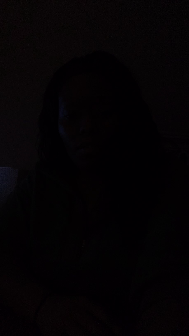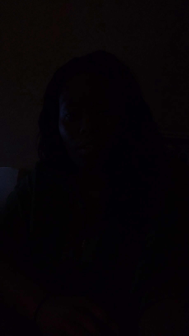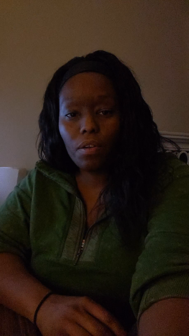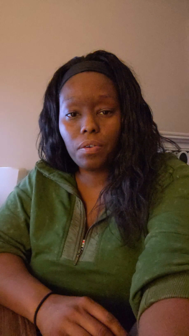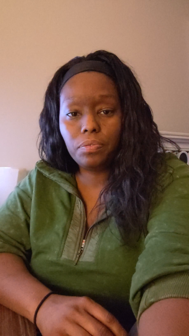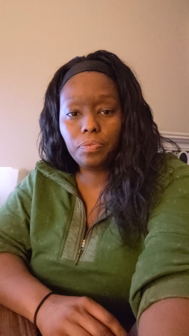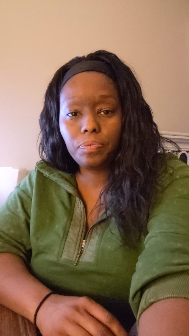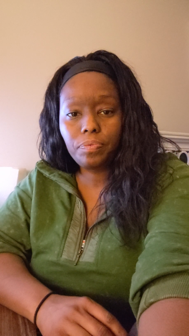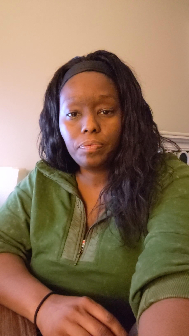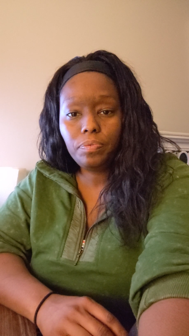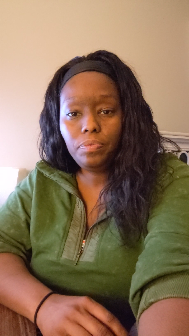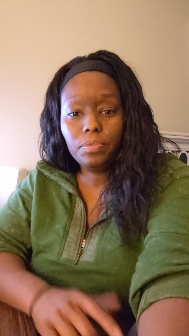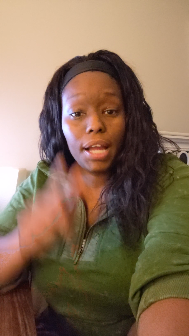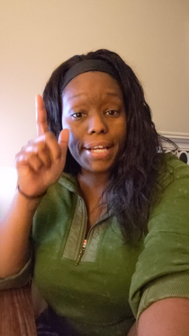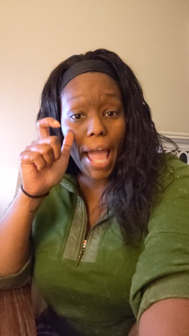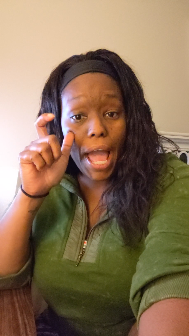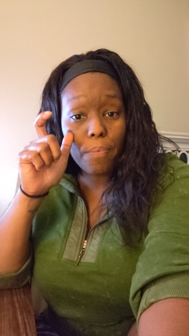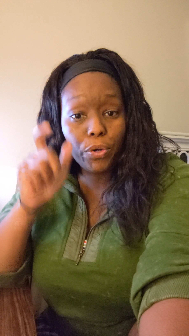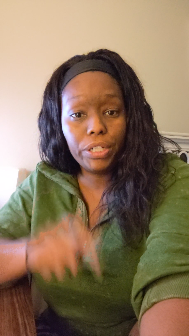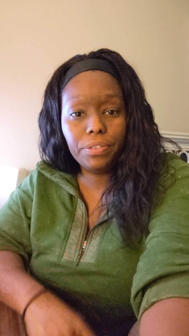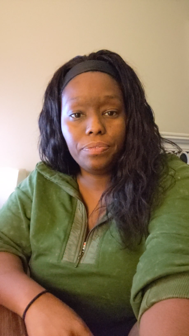camera